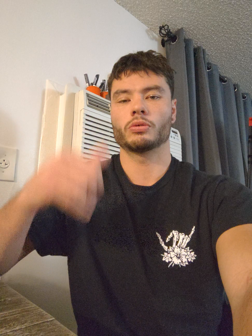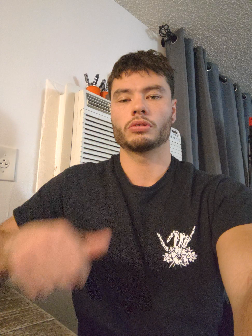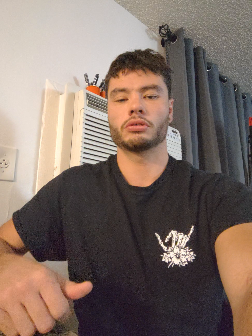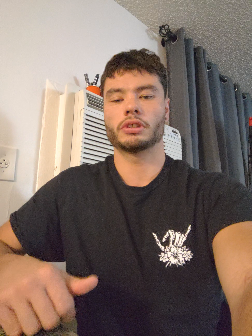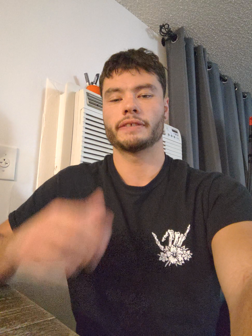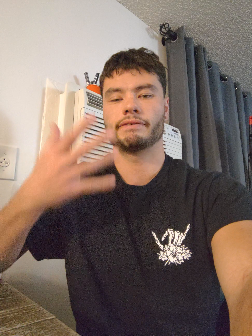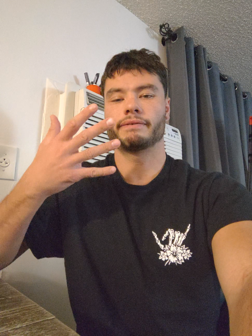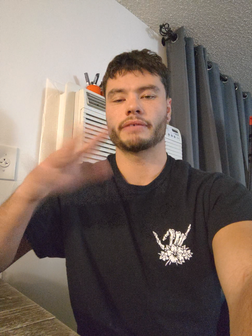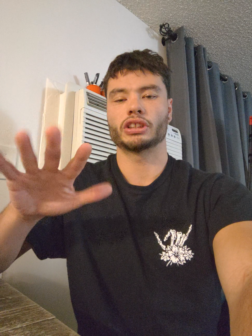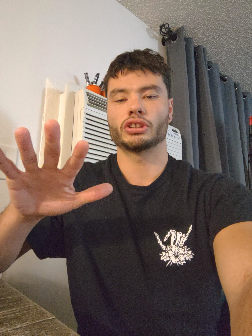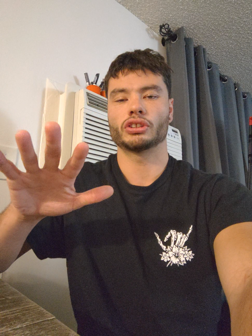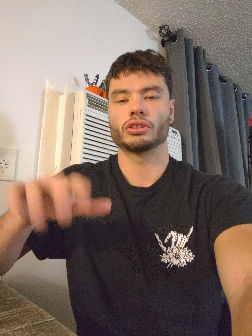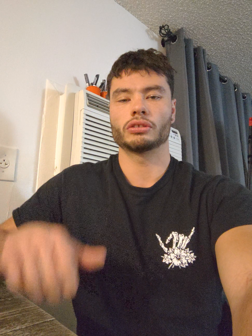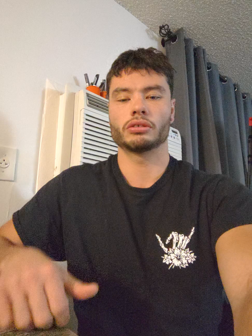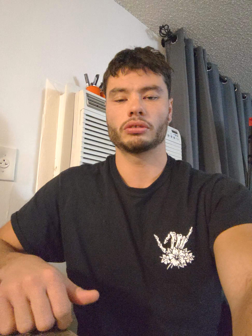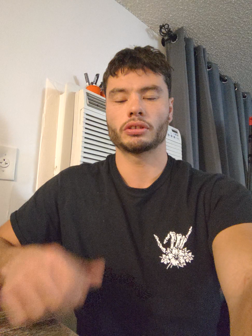finish